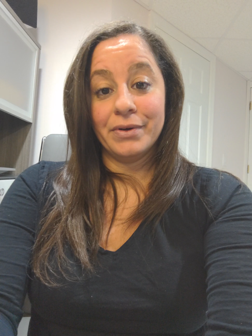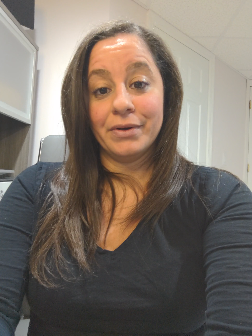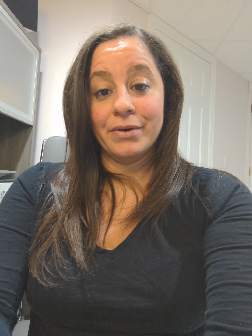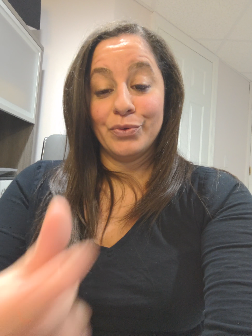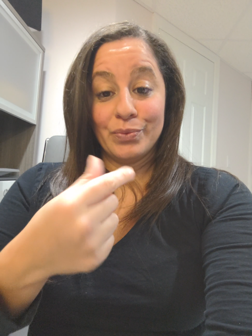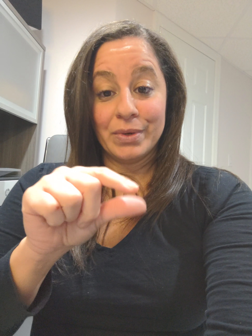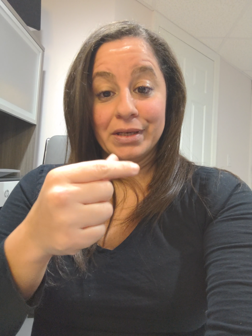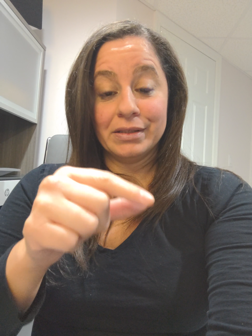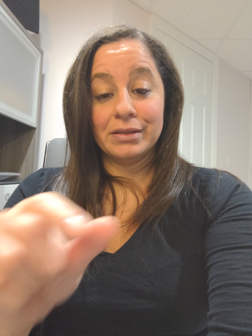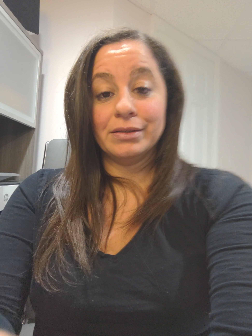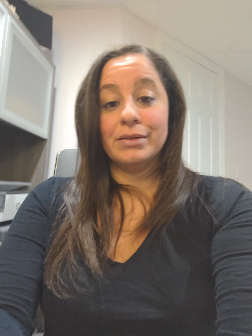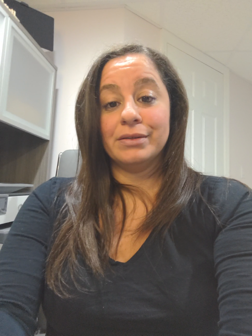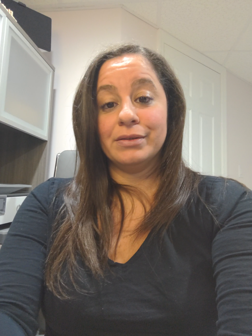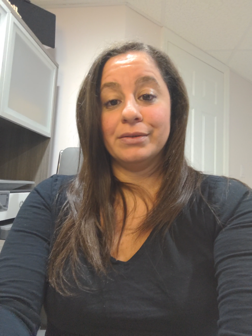green